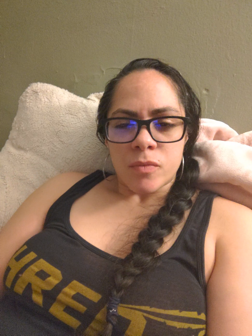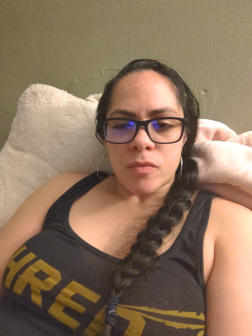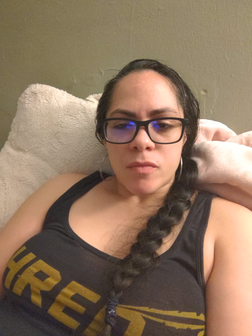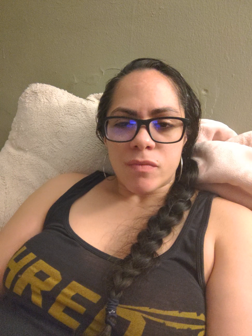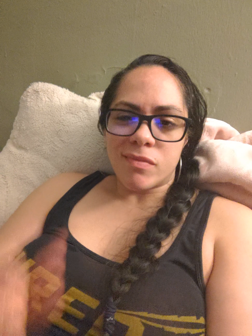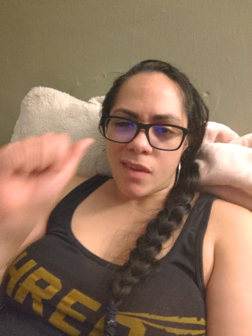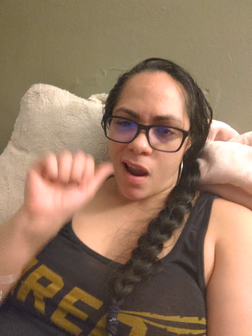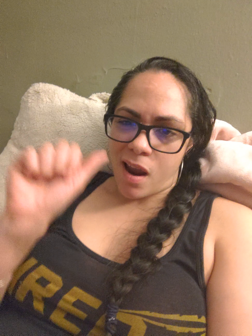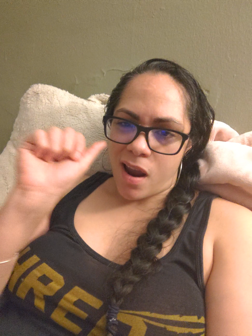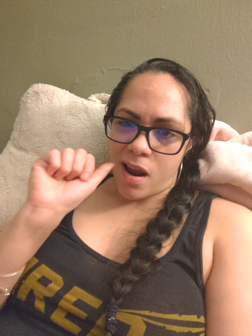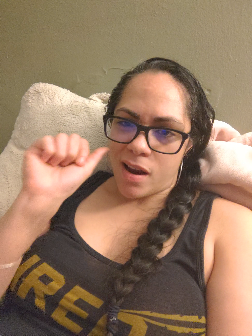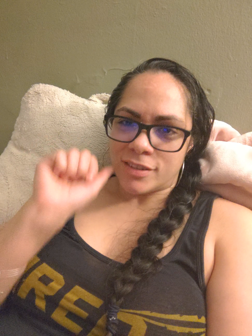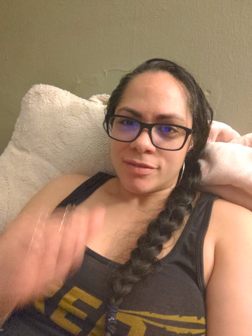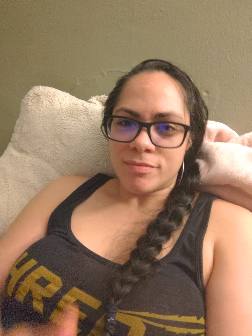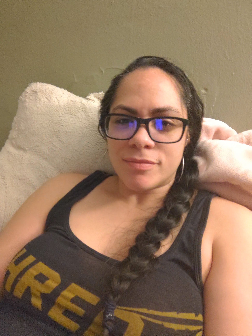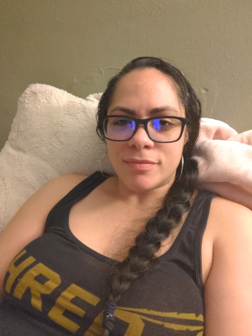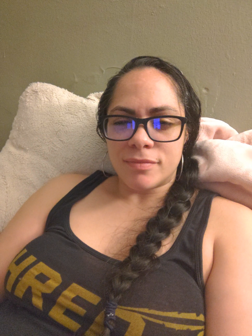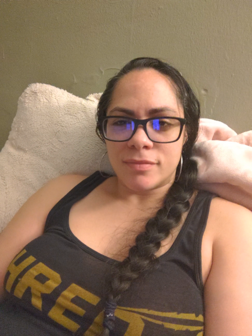aunt